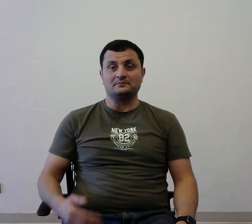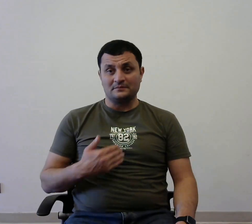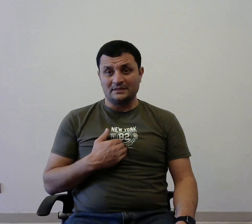mən